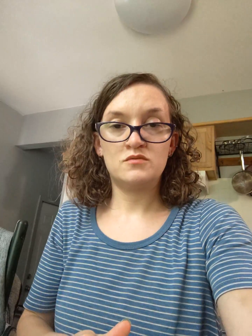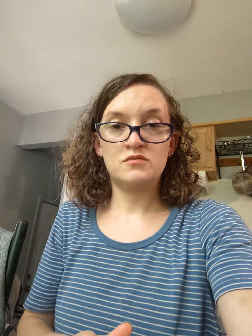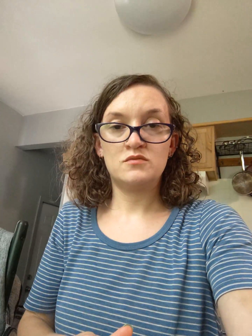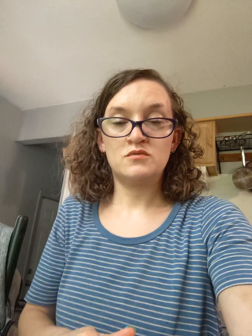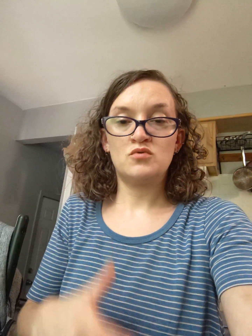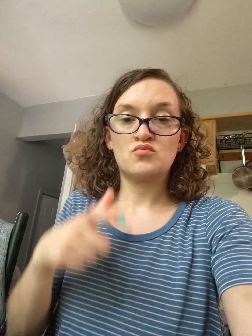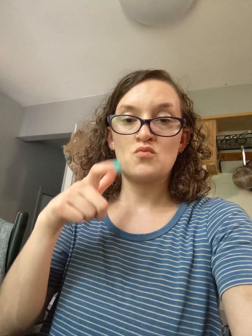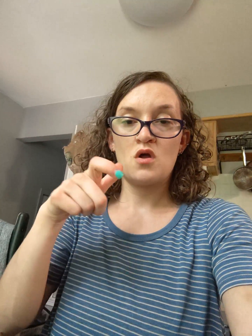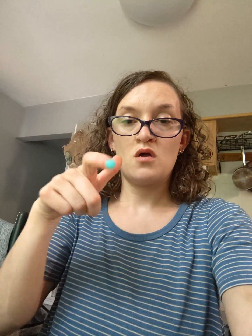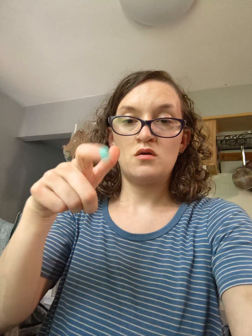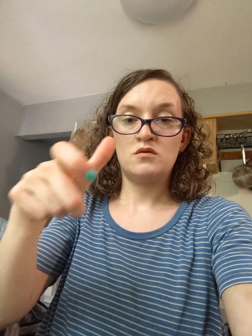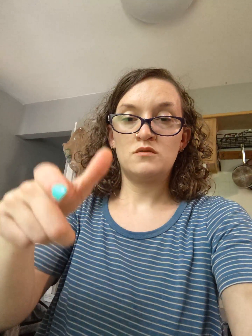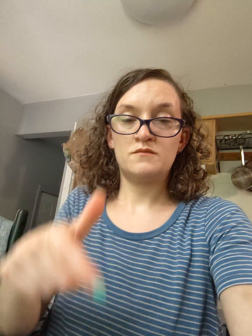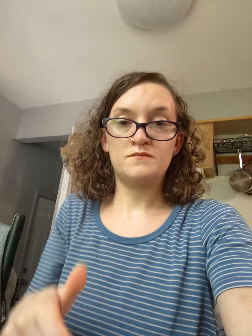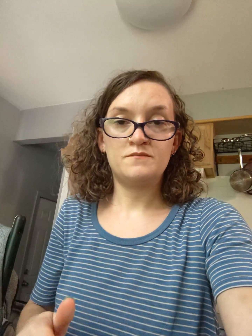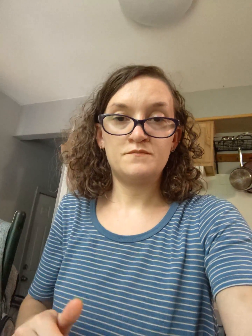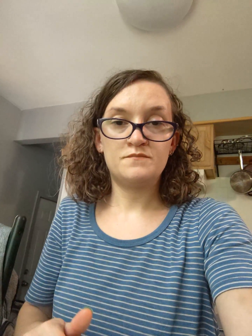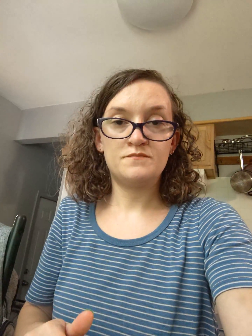run